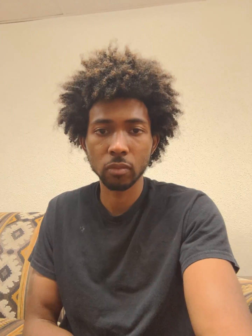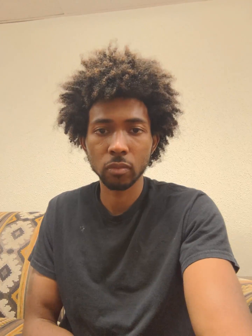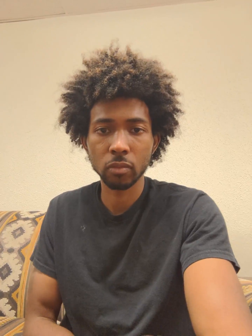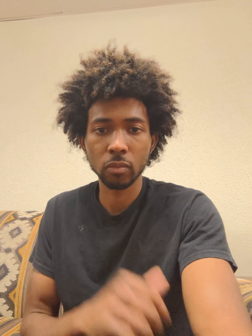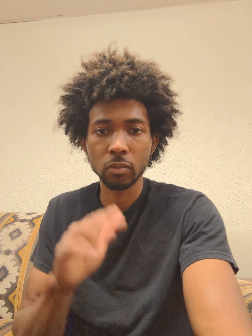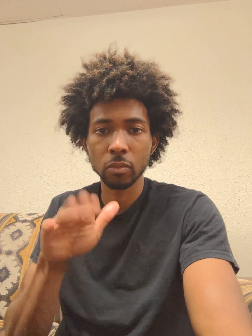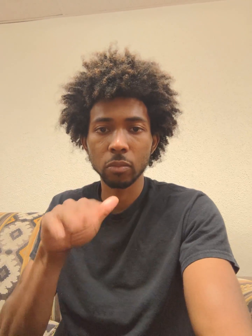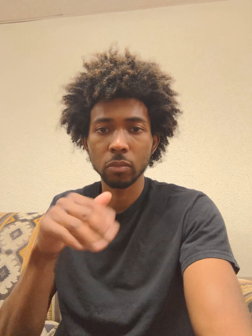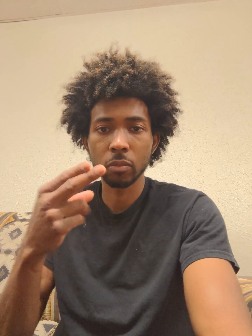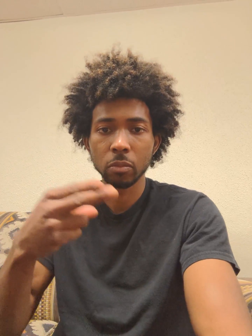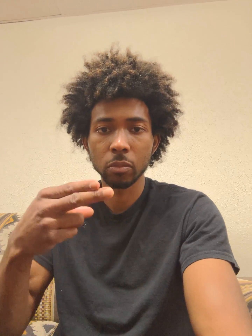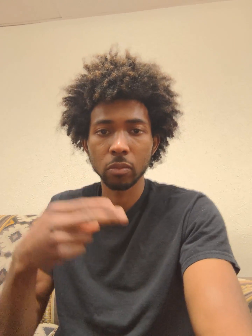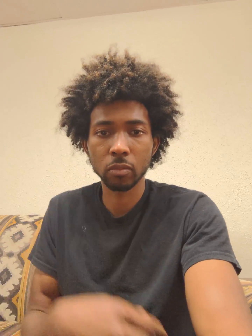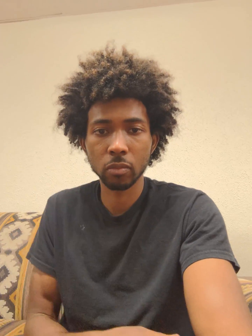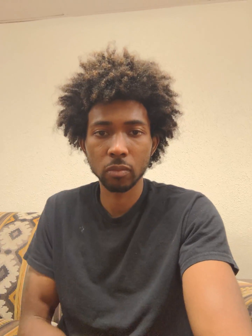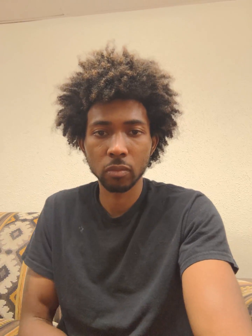pet's name